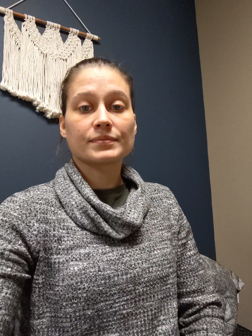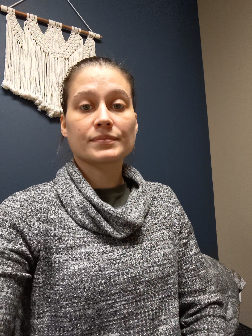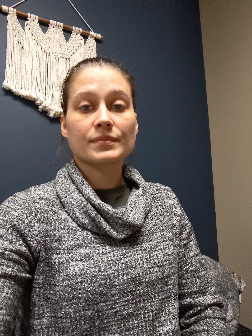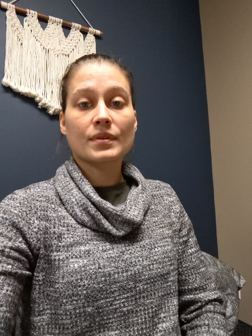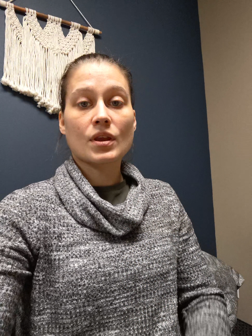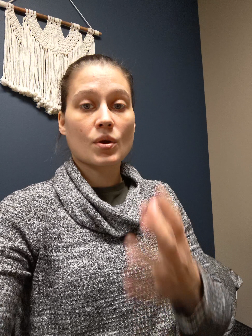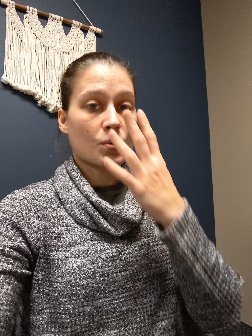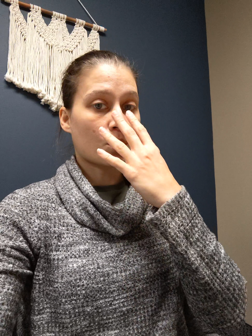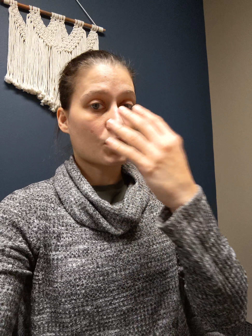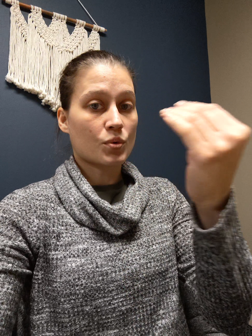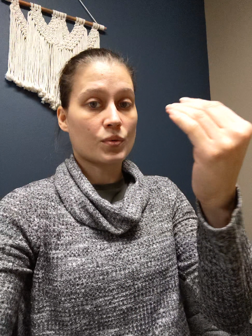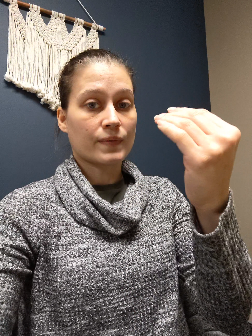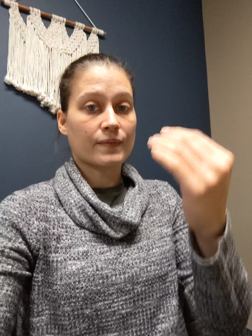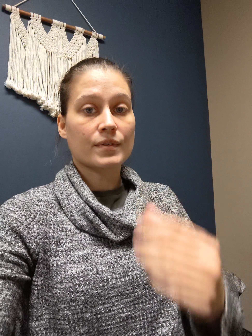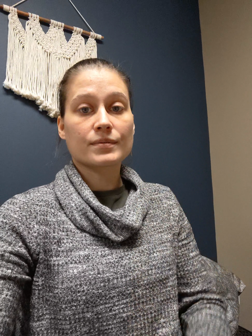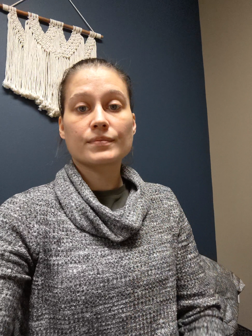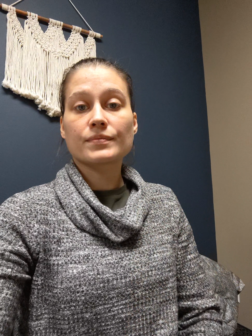wolf